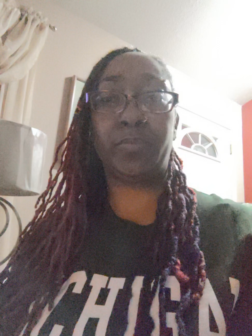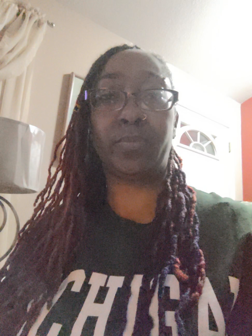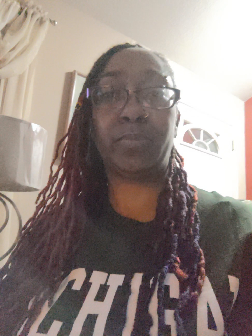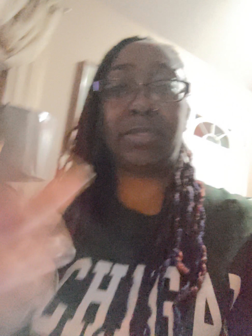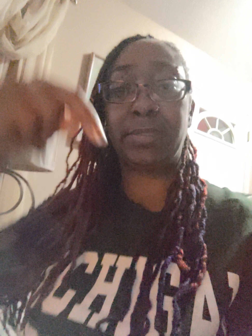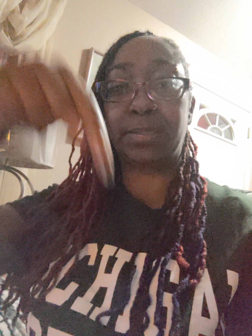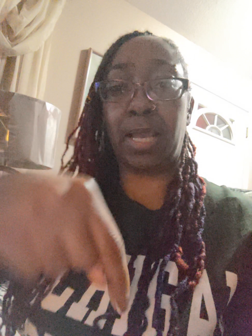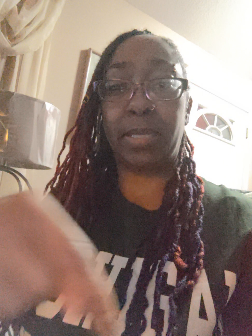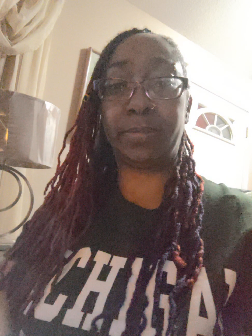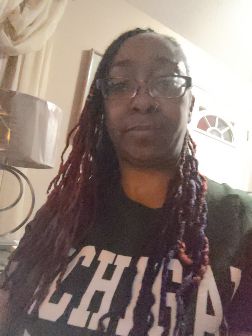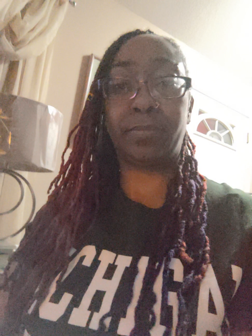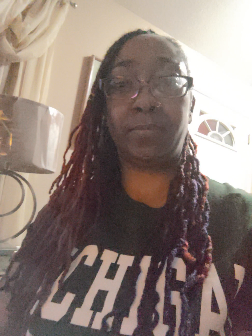down